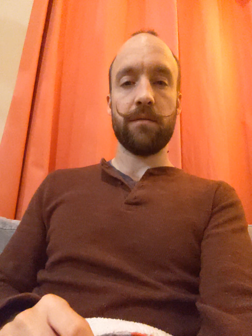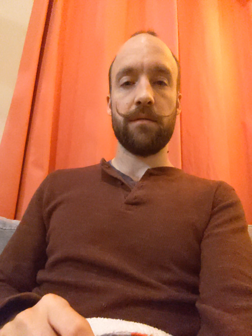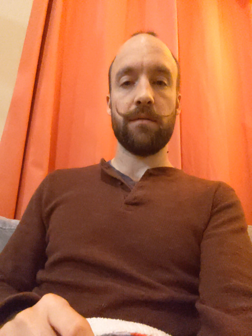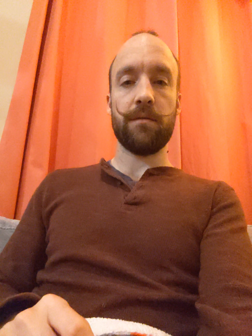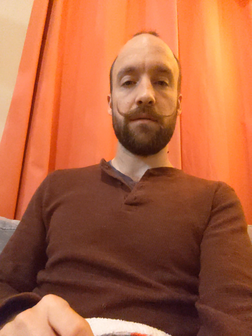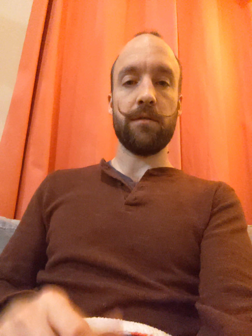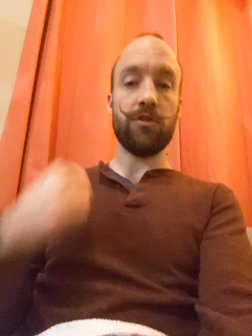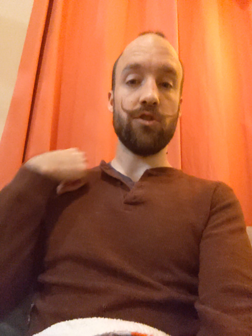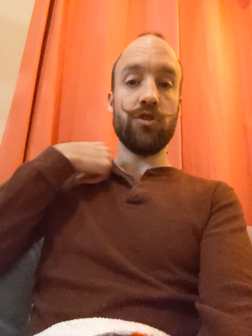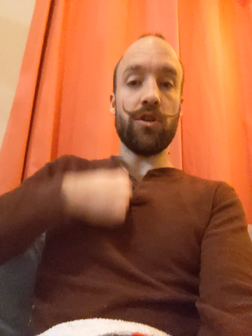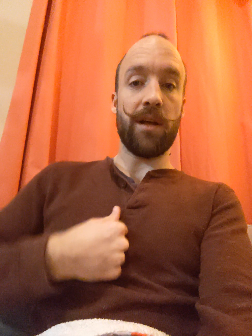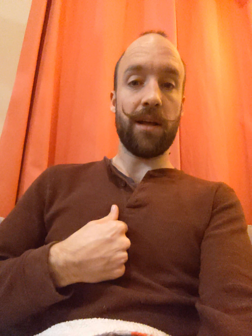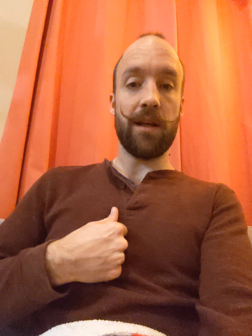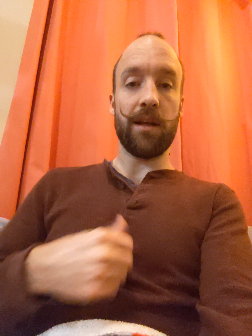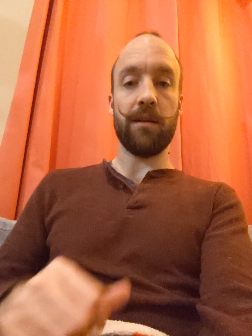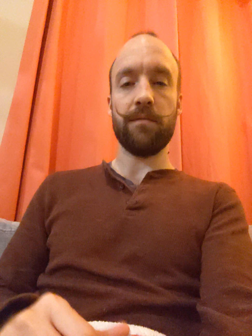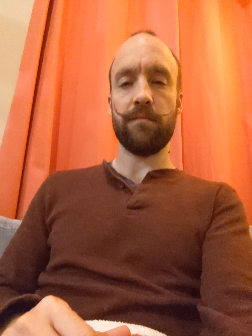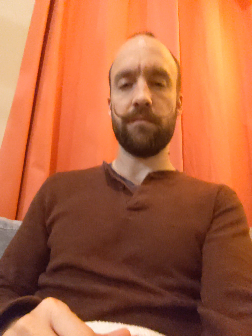jacket